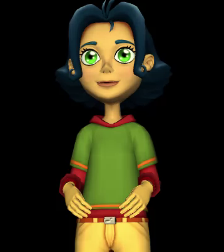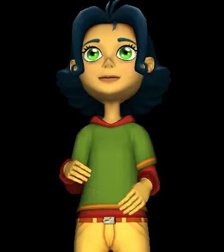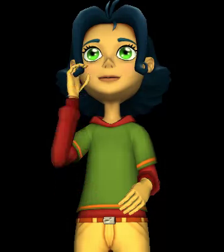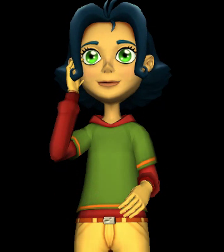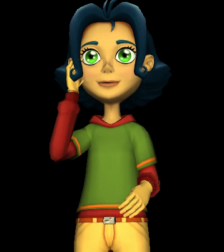يستمع